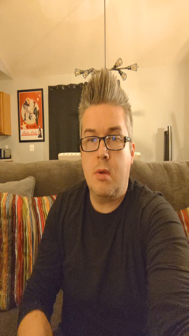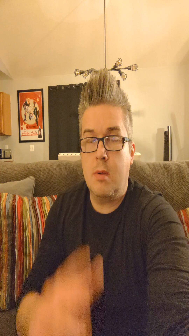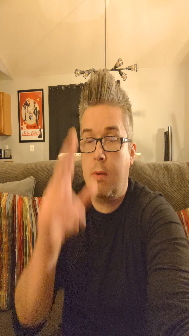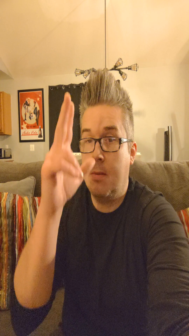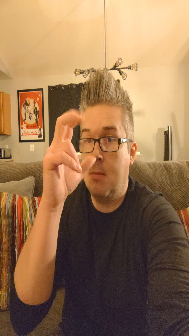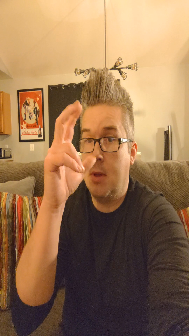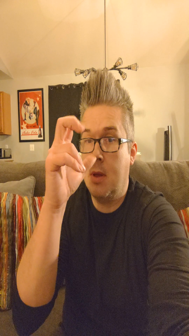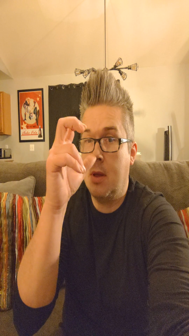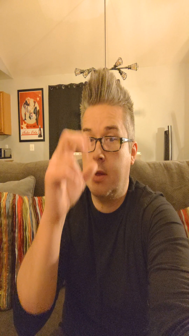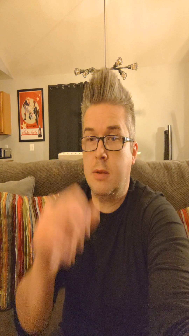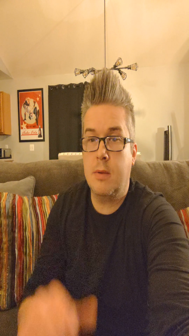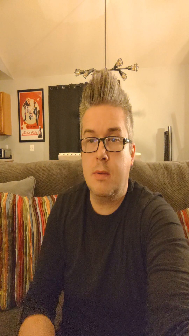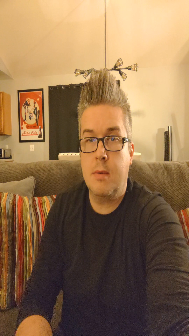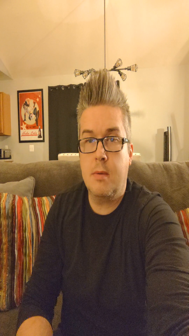bug